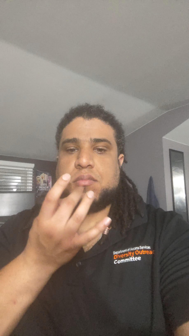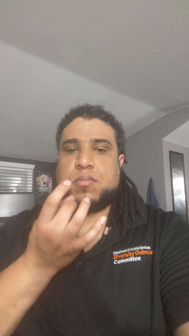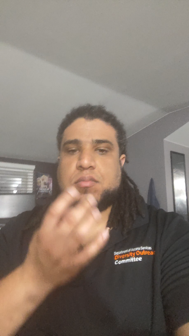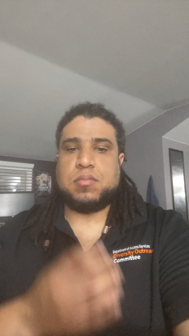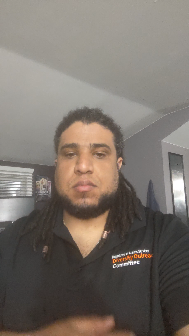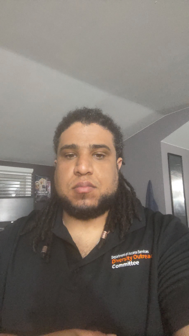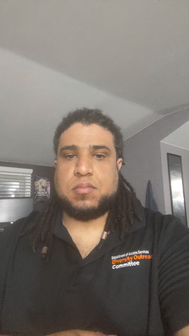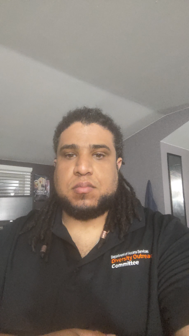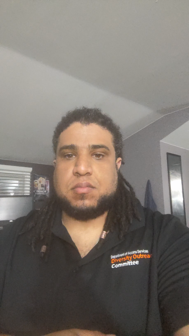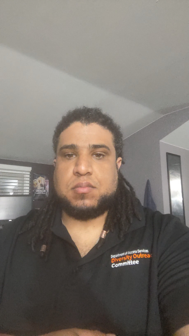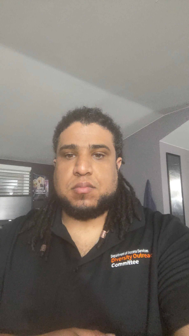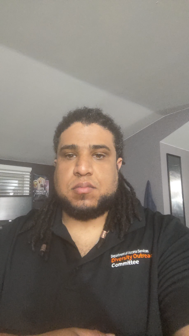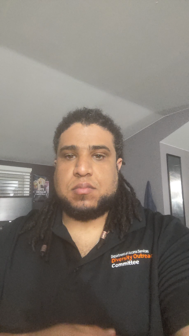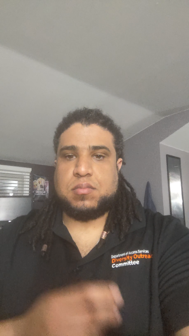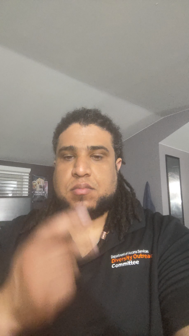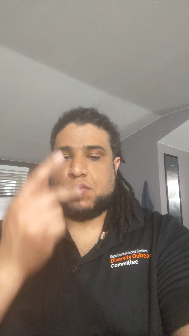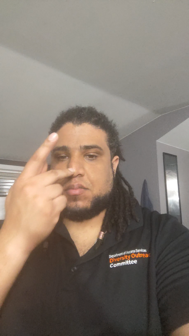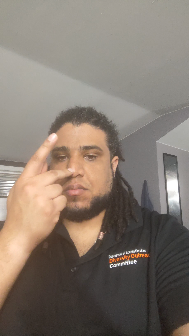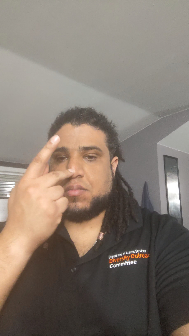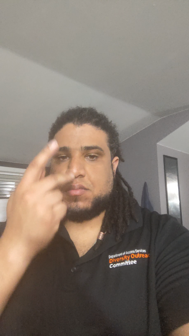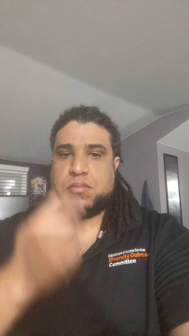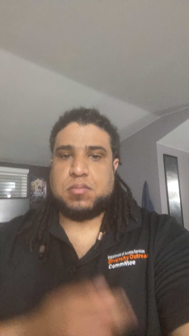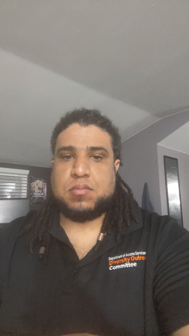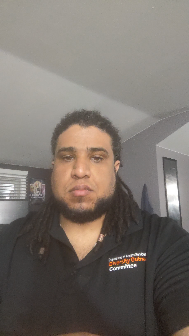penis